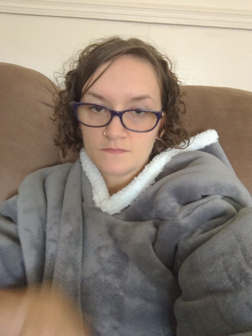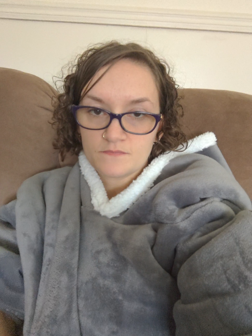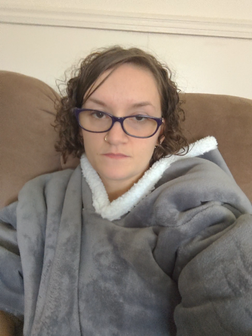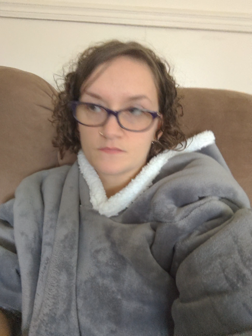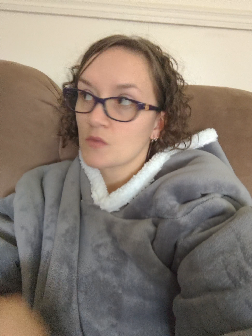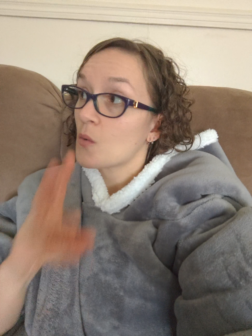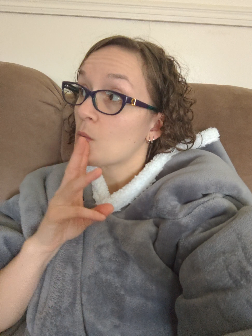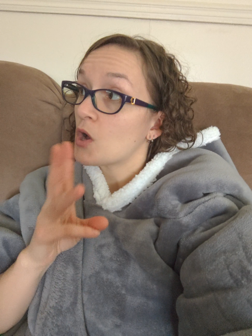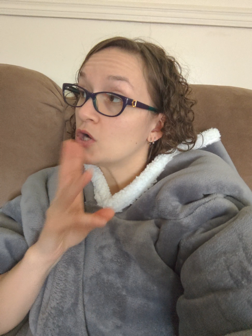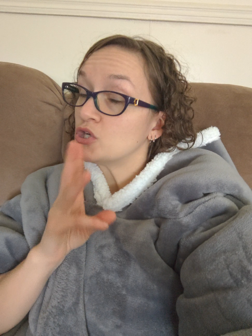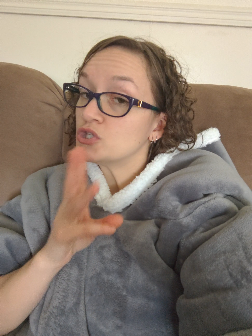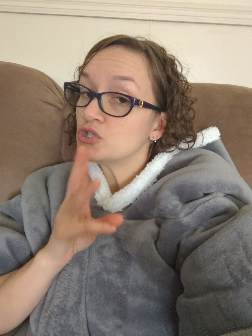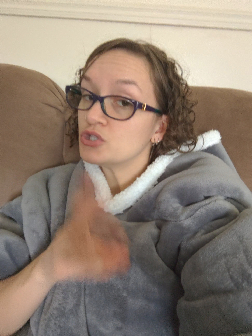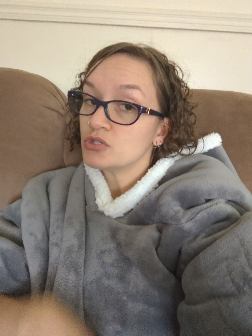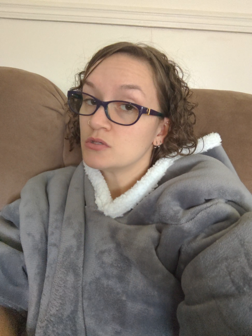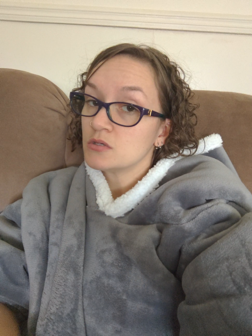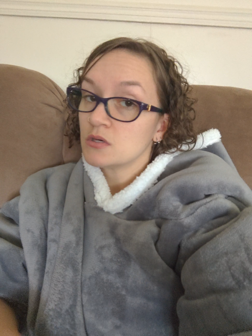water